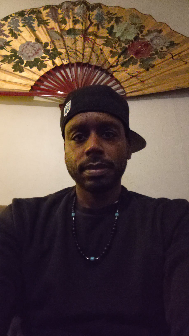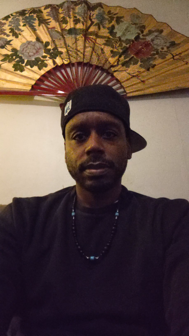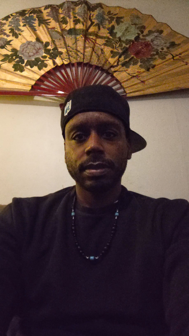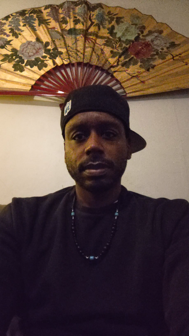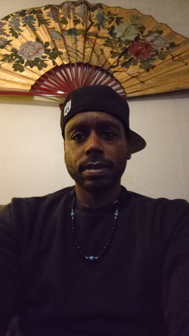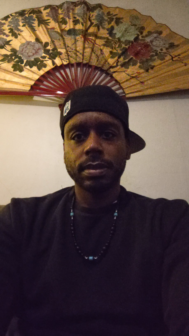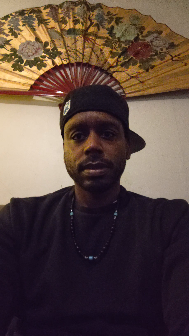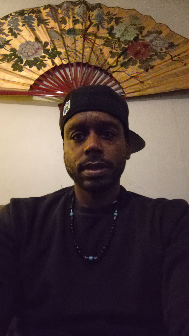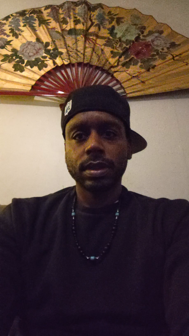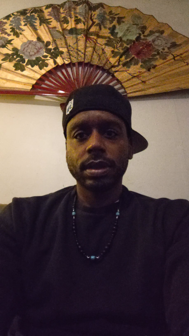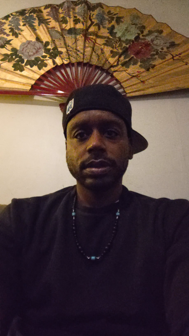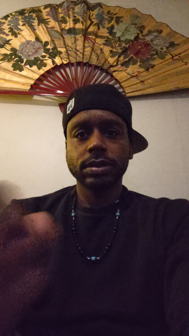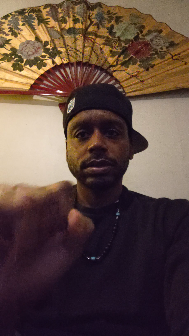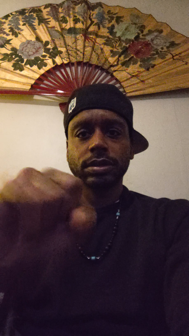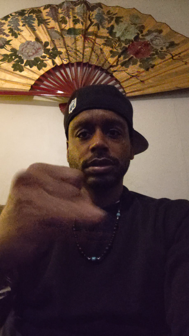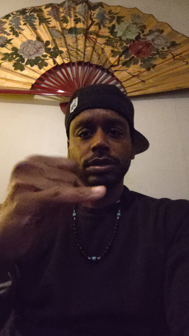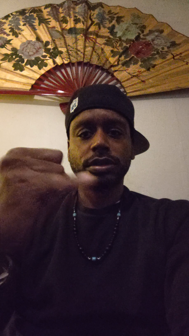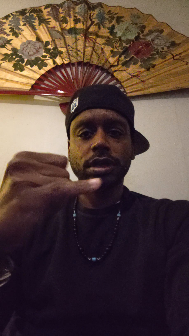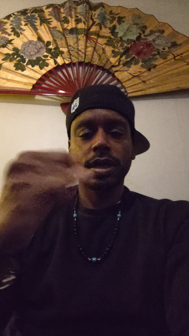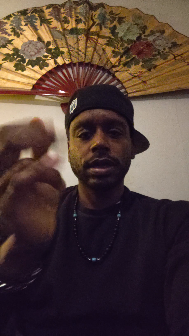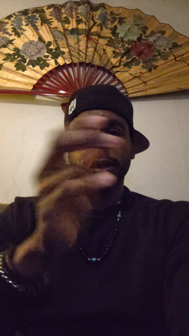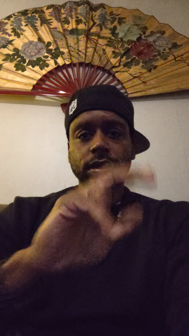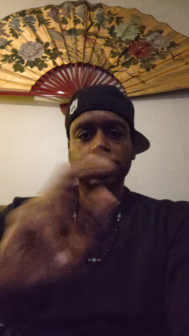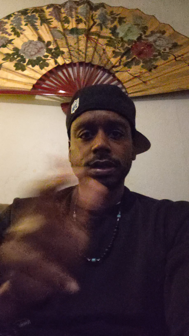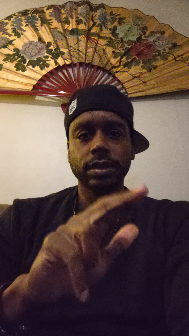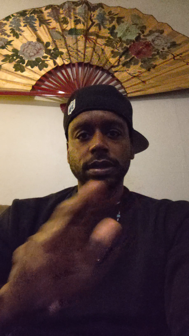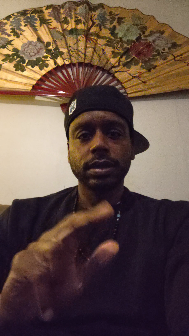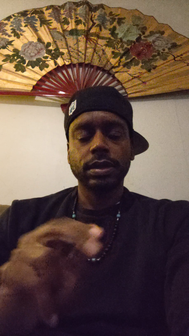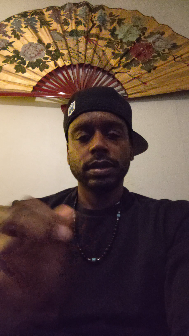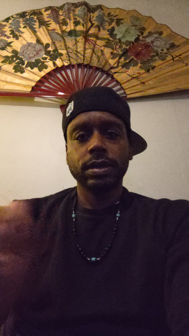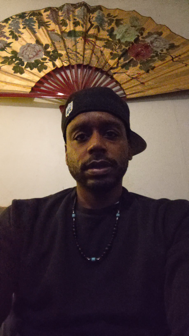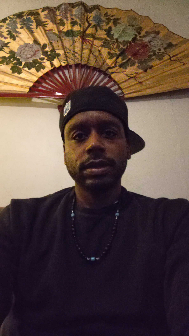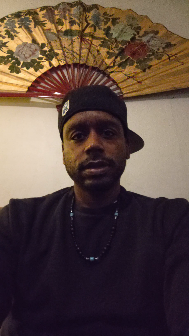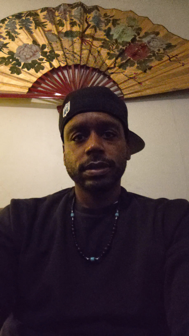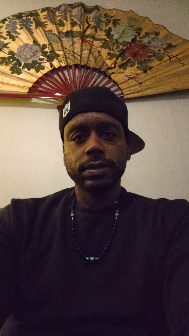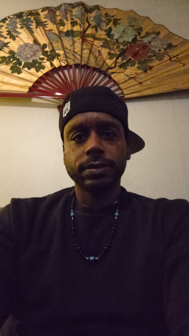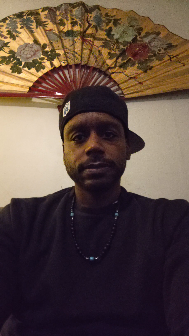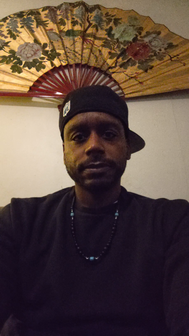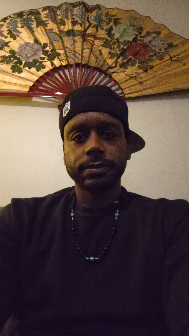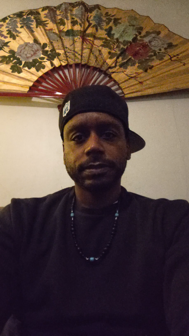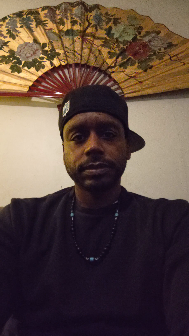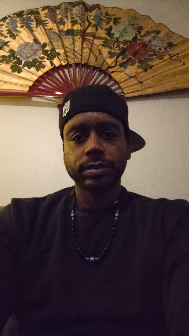jelly